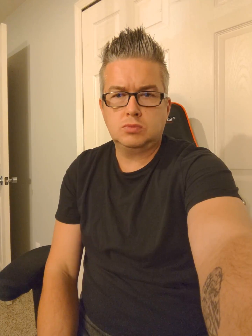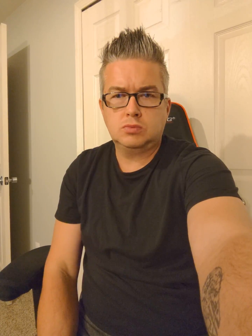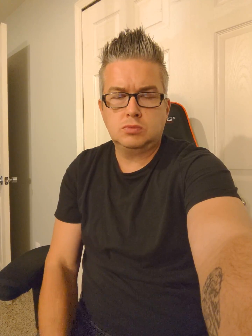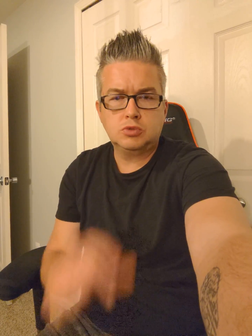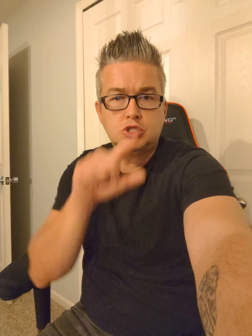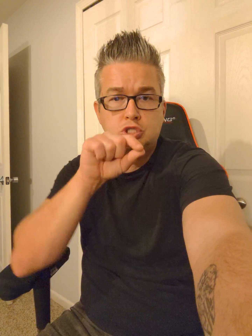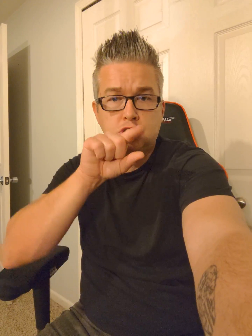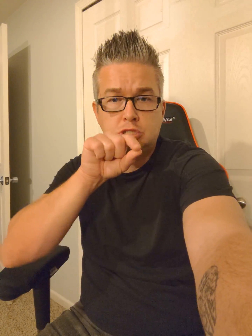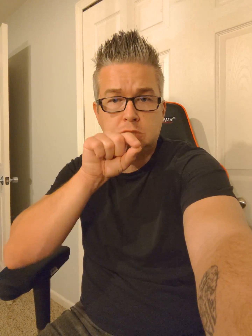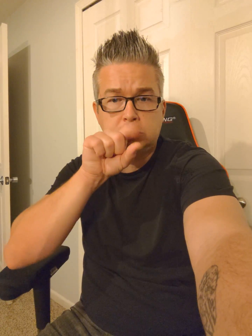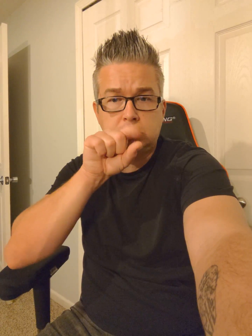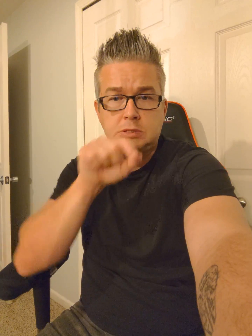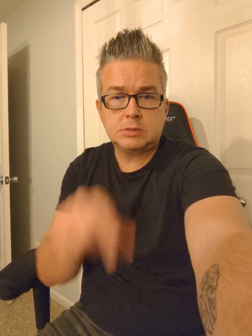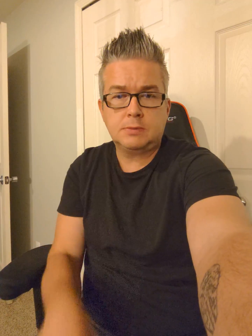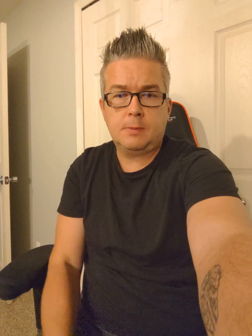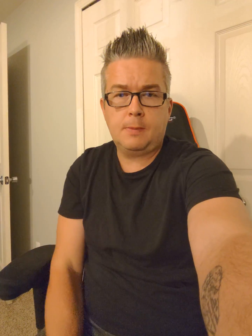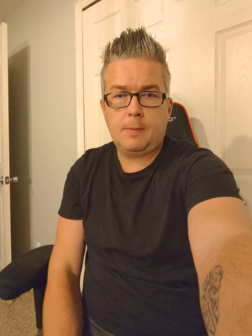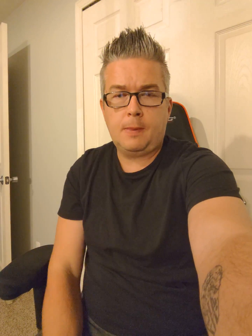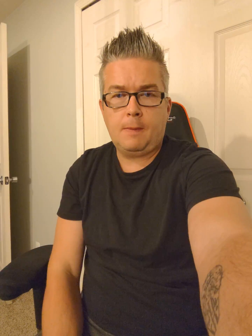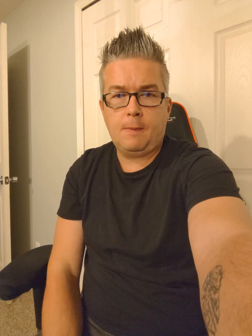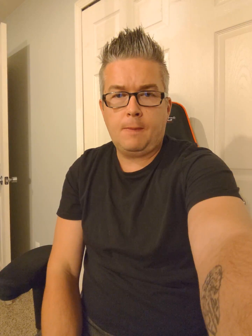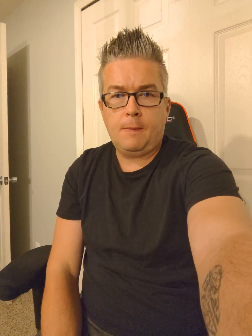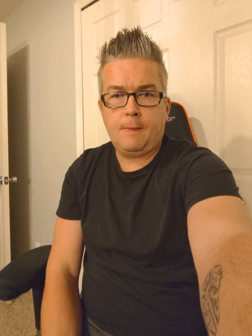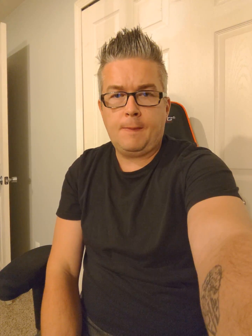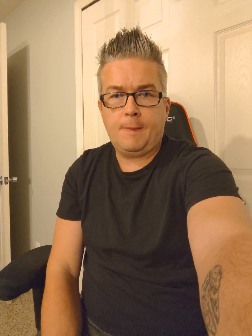chicken